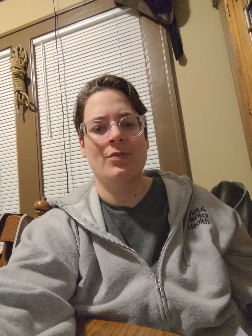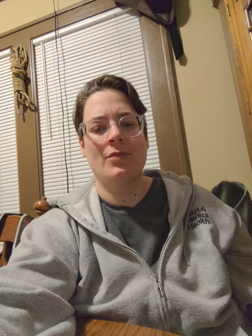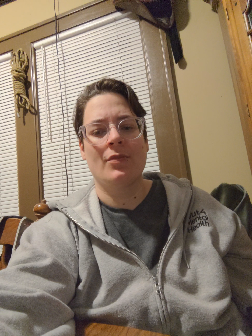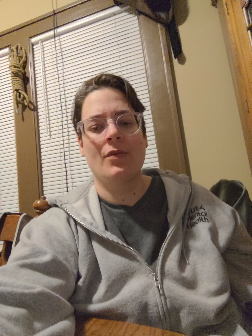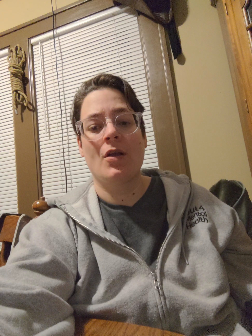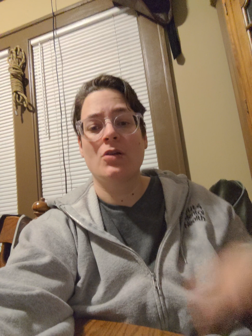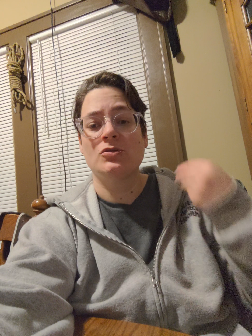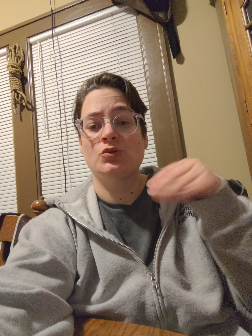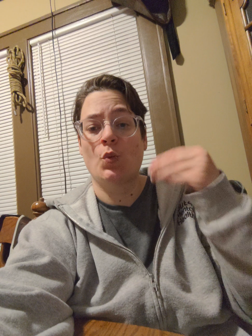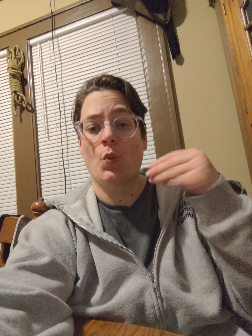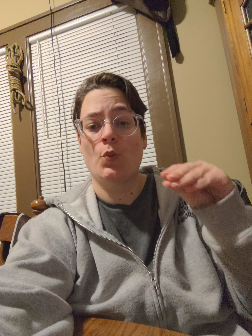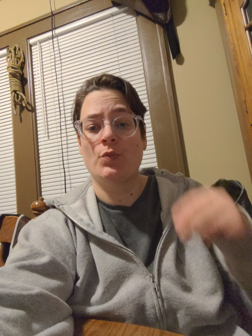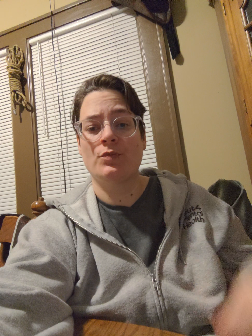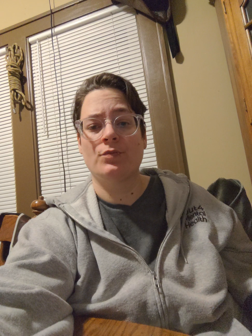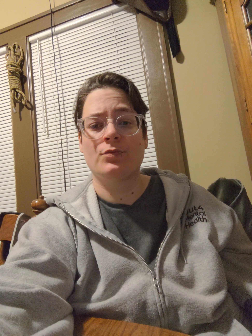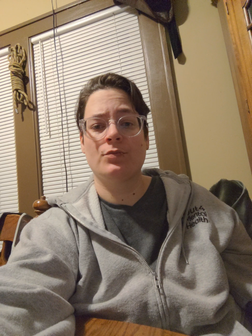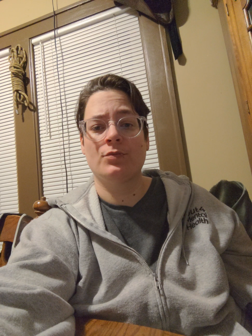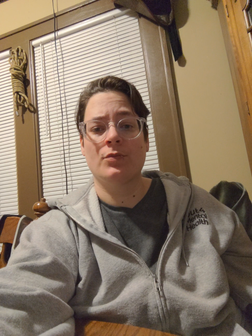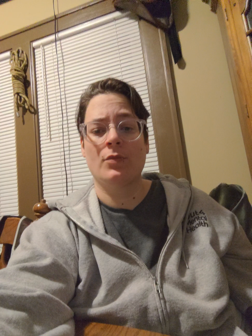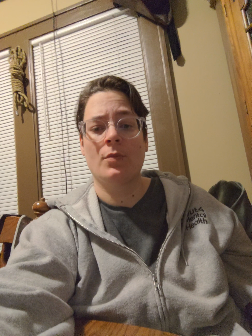store